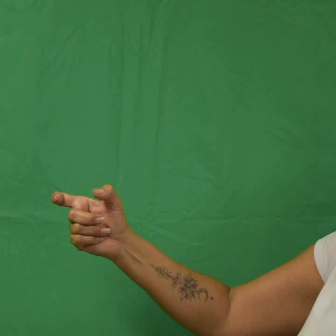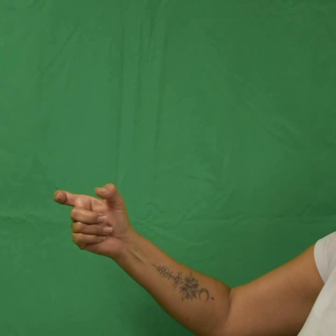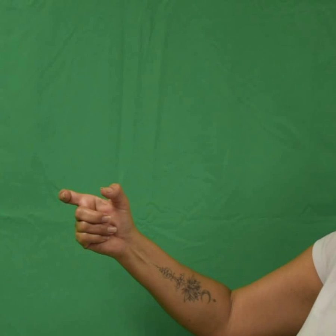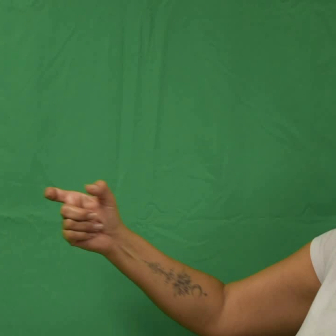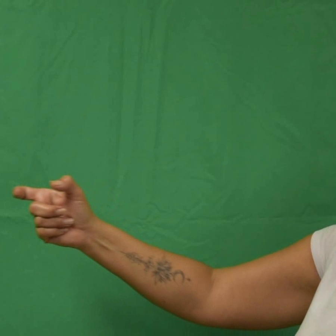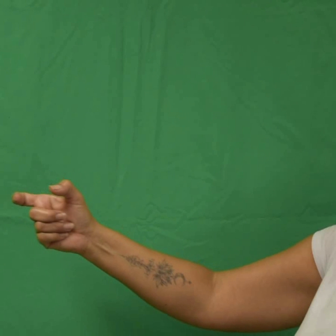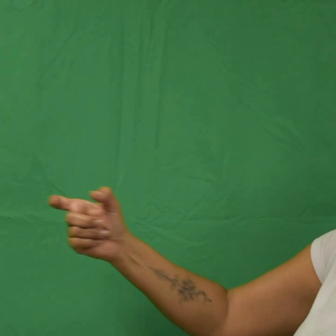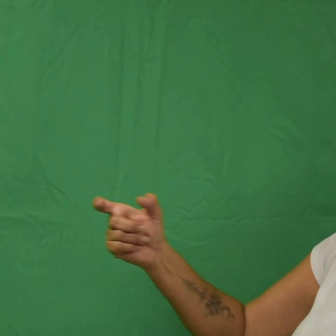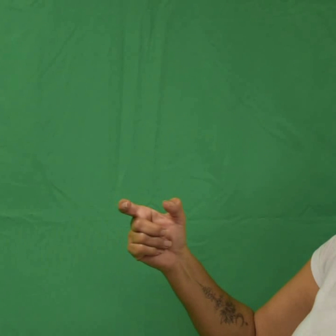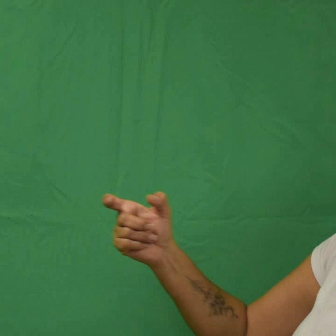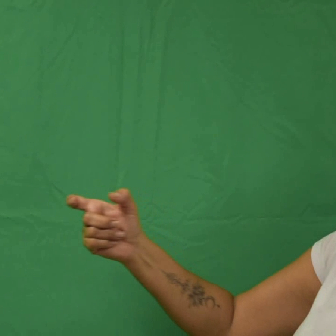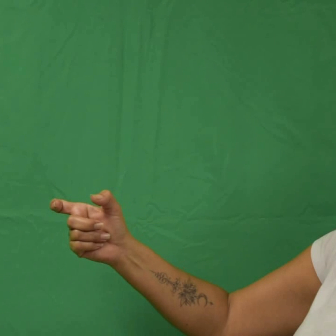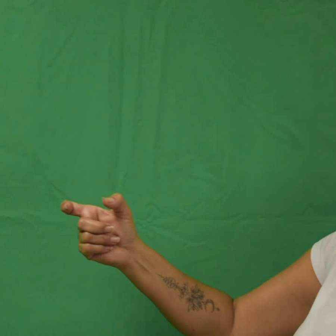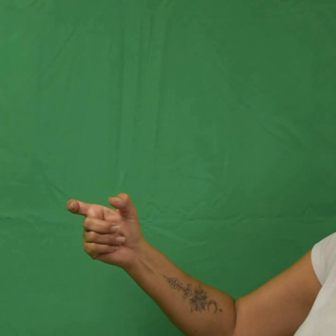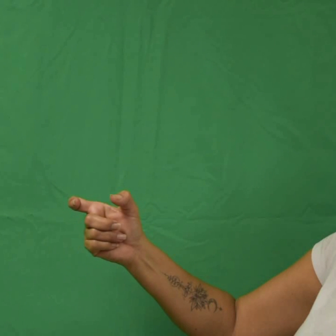X